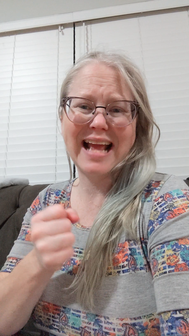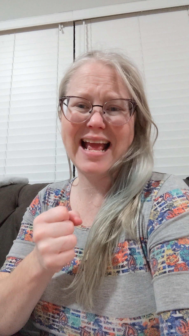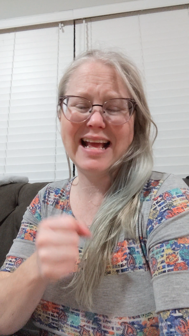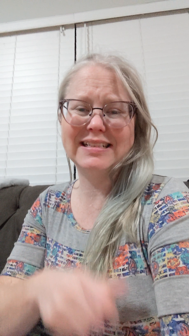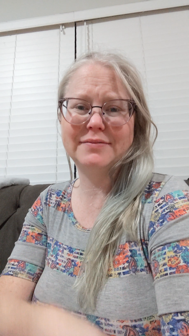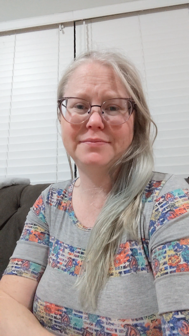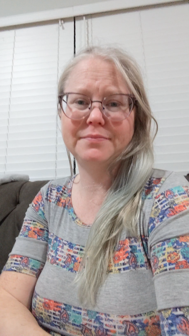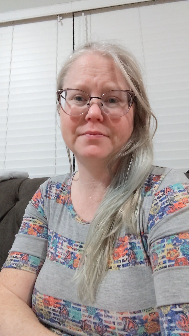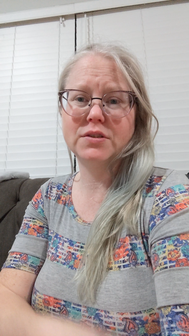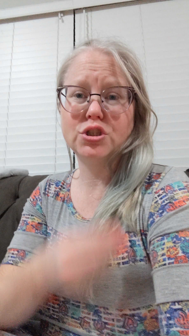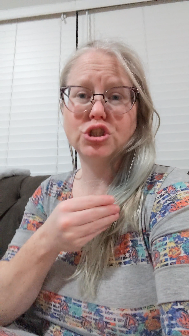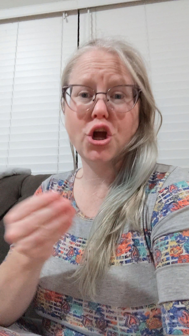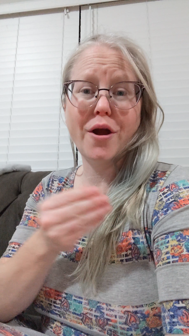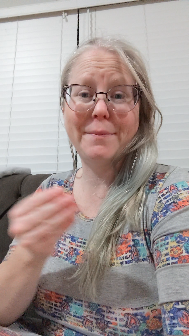shopping